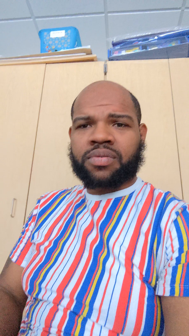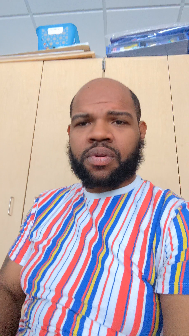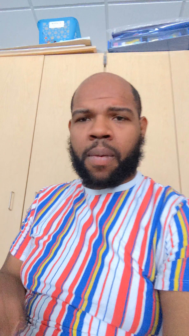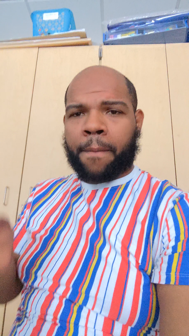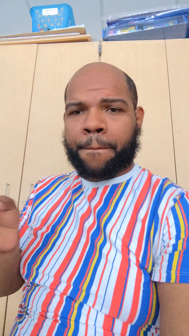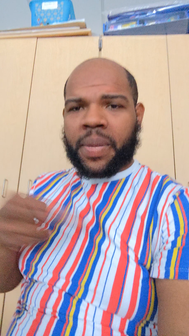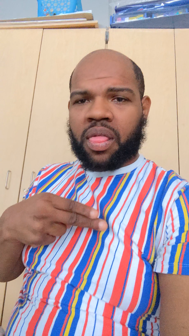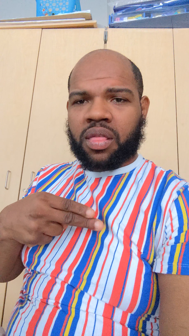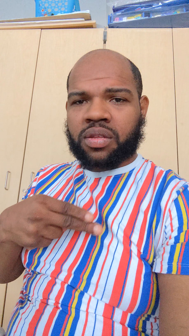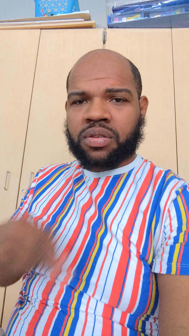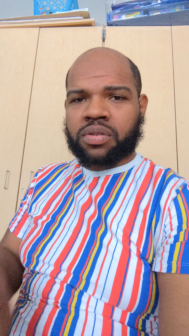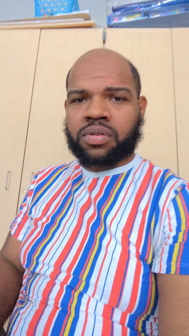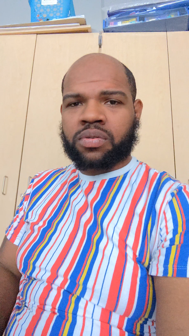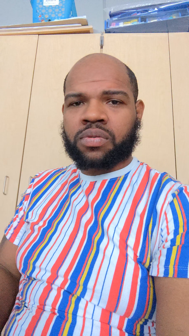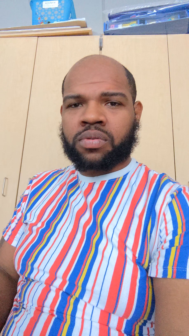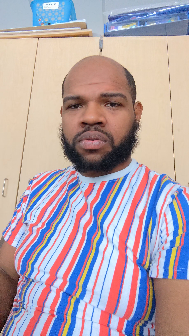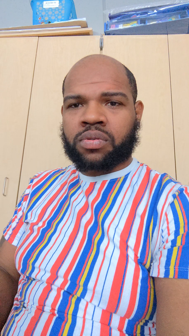belt